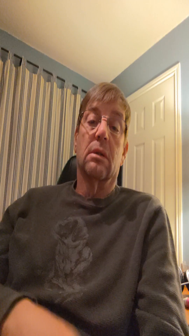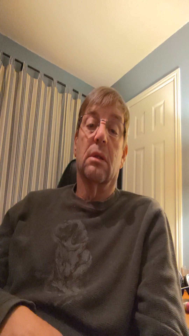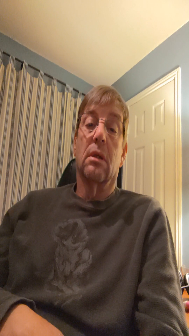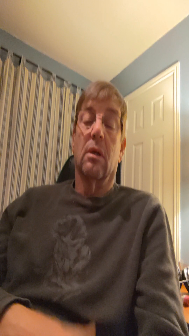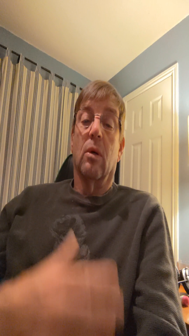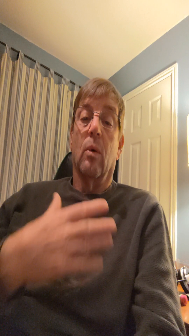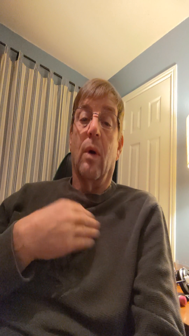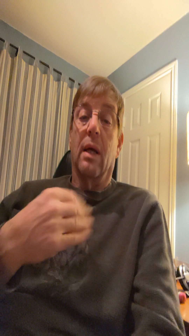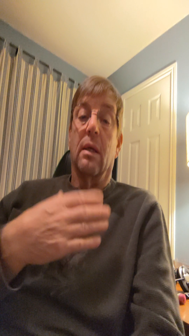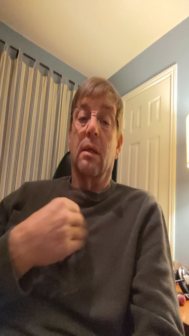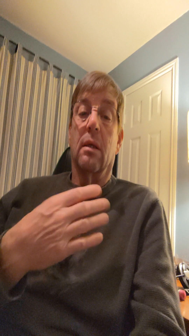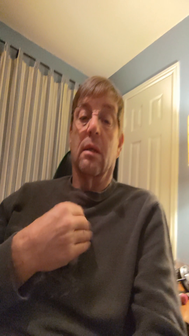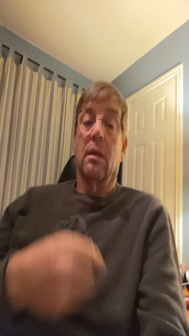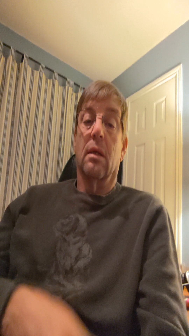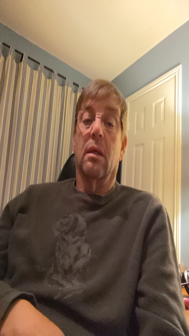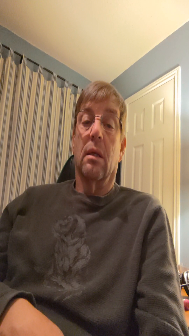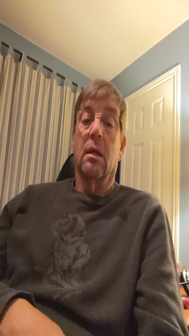white